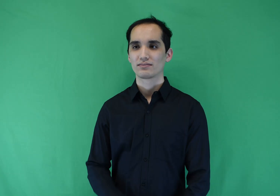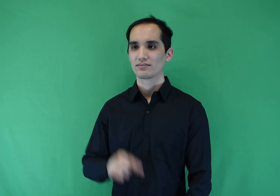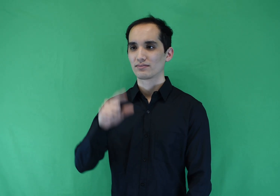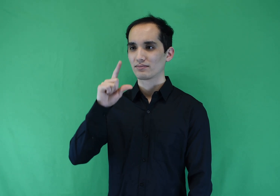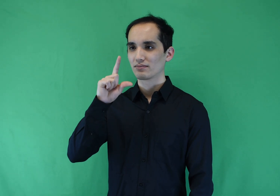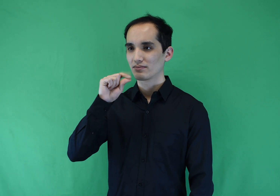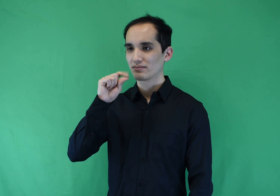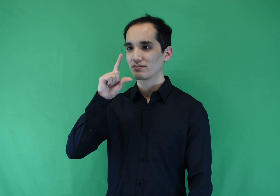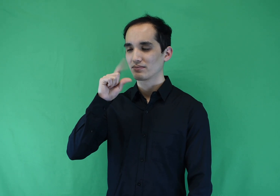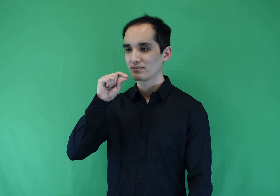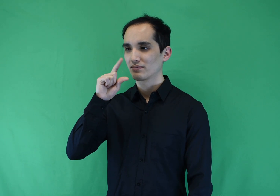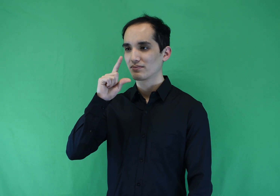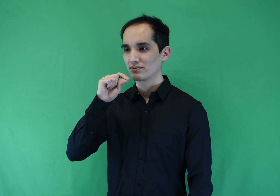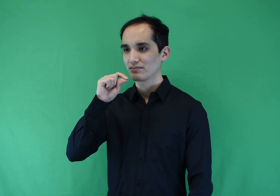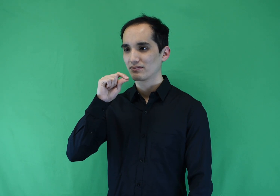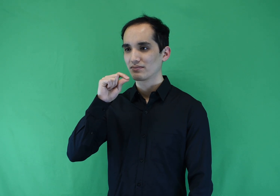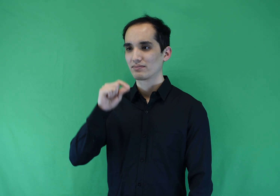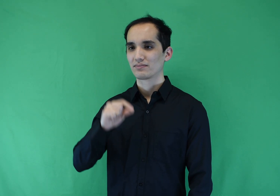policía